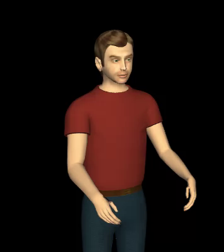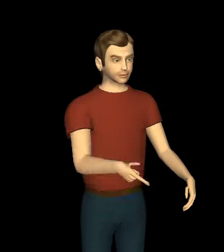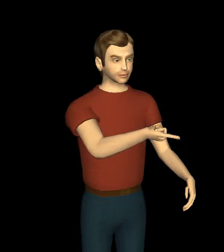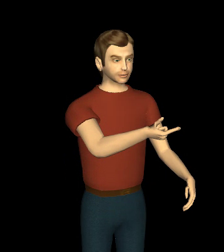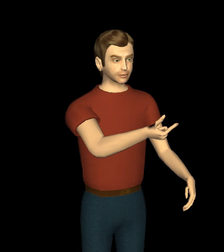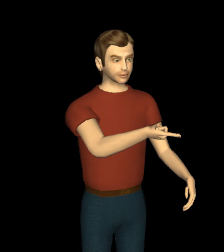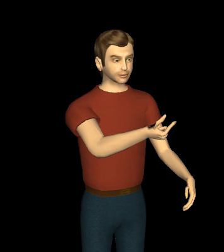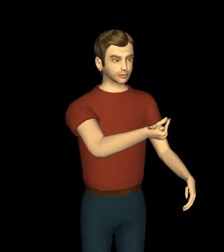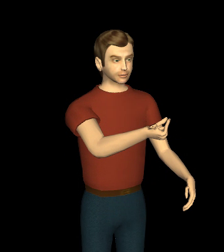زوج